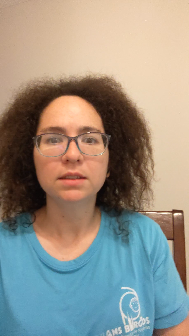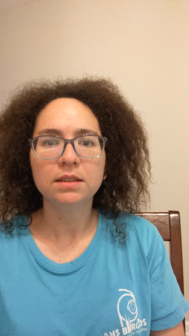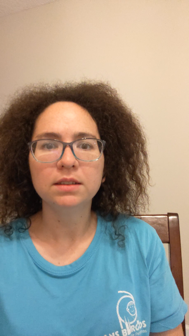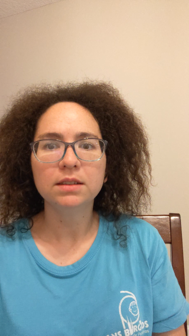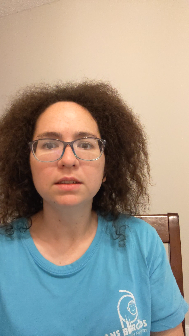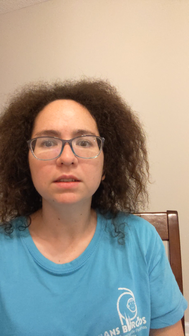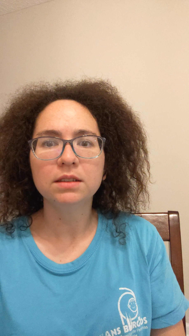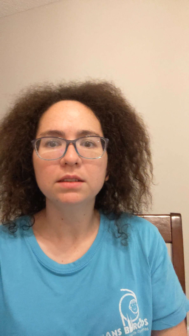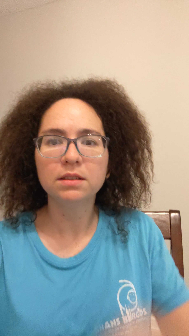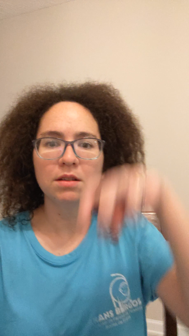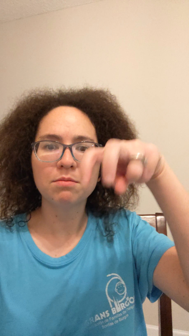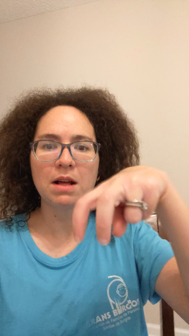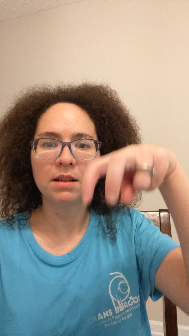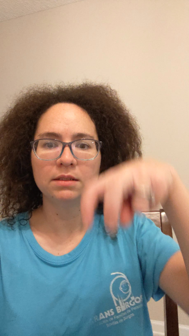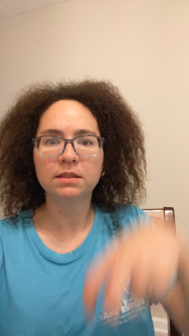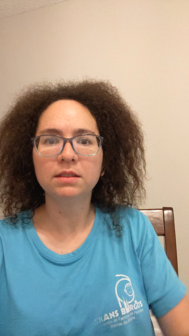potato